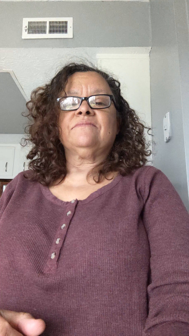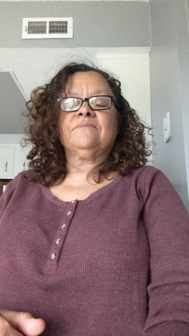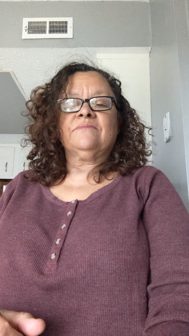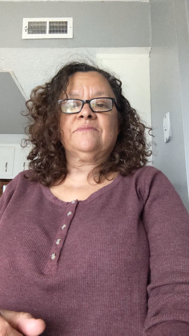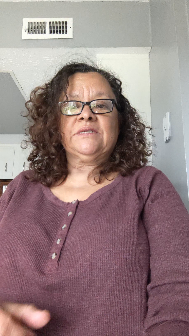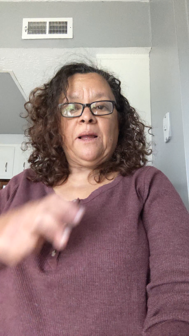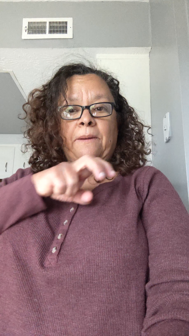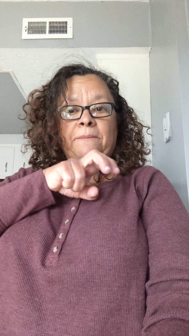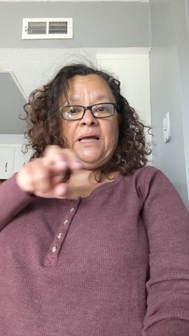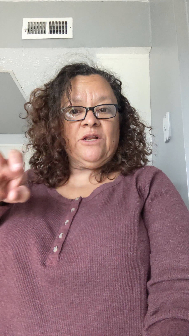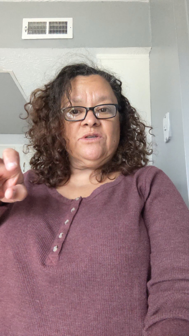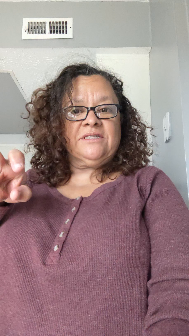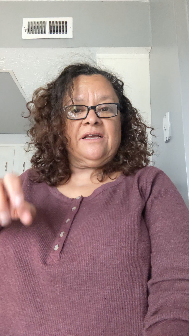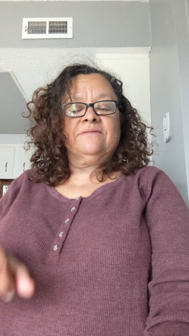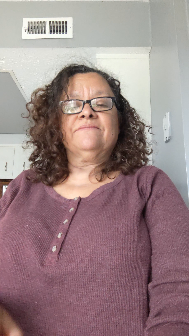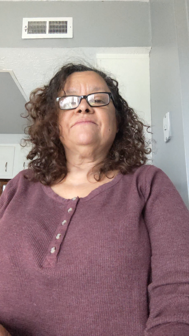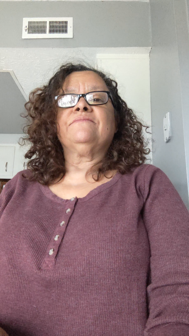bench